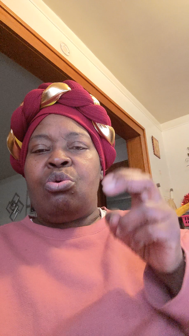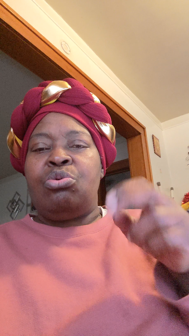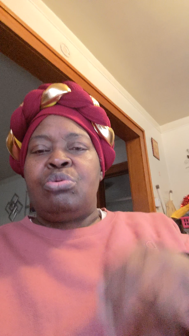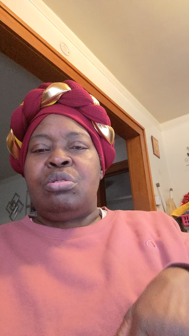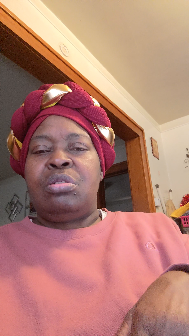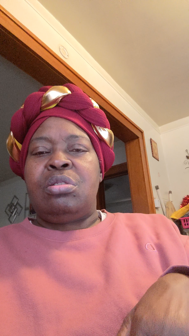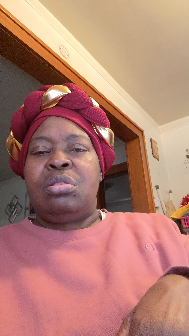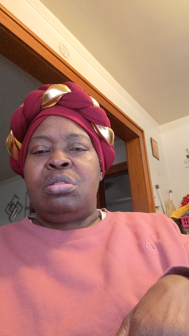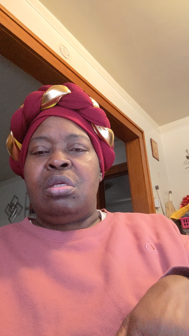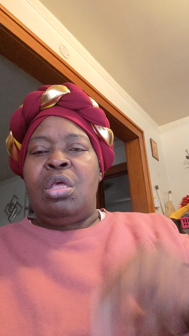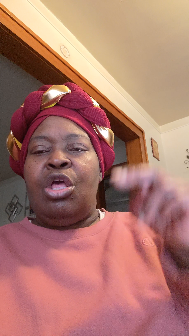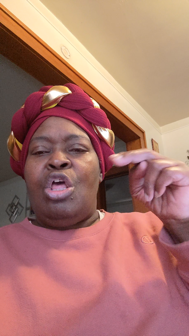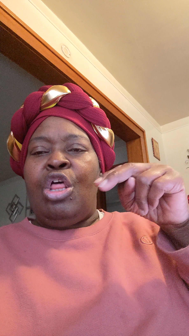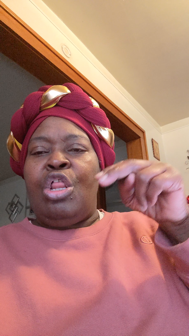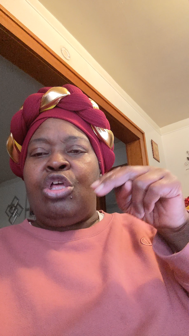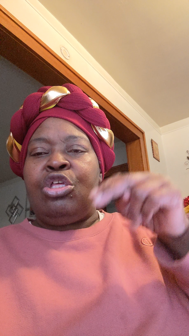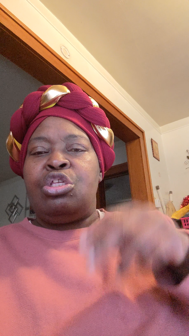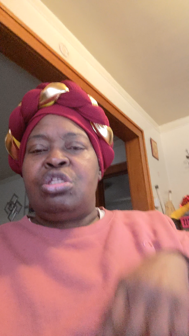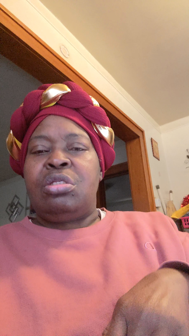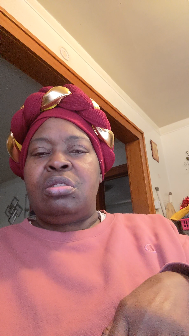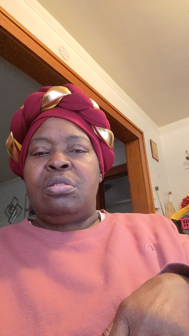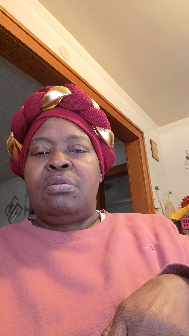nurse